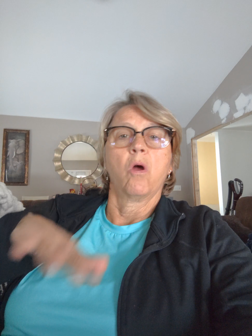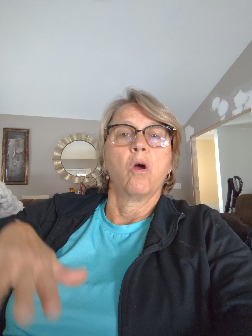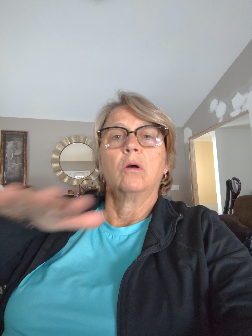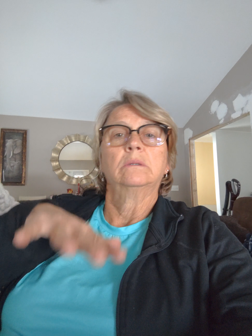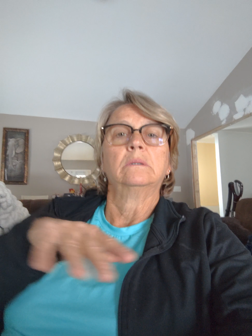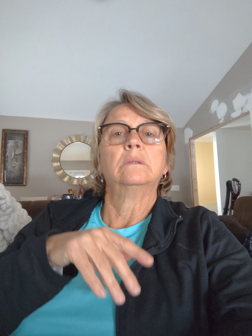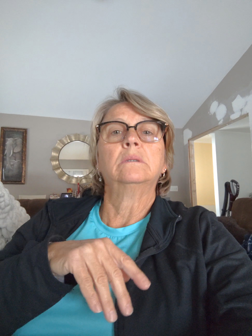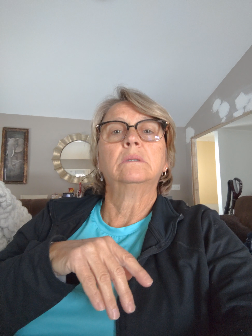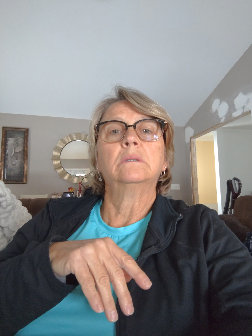backyard